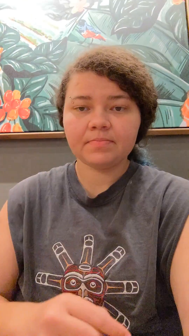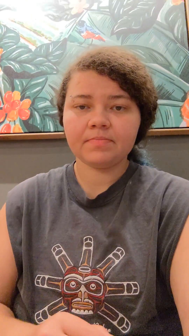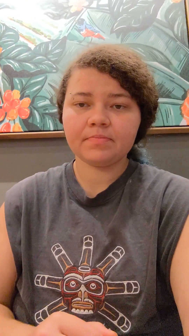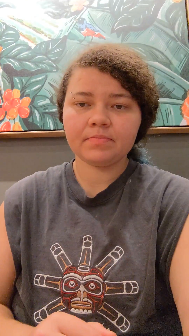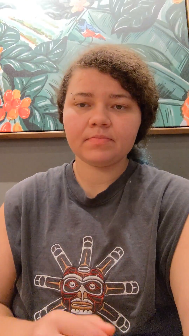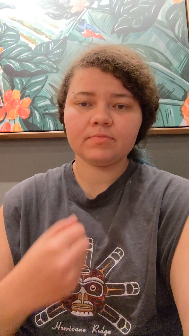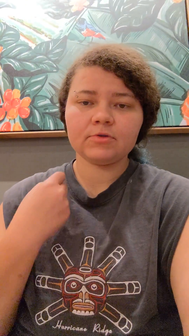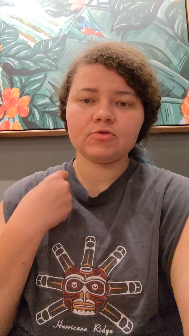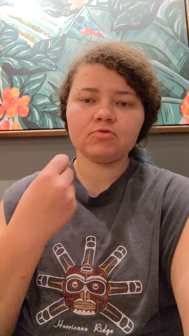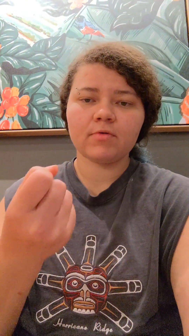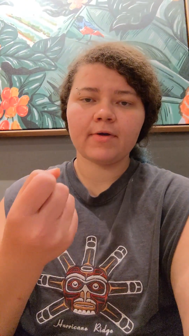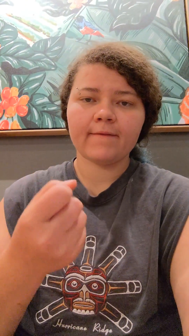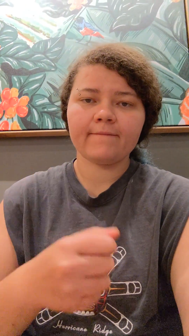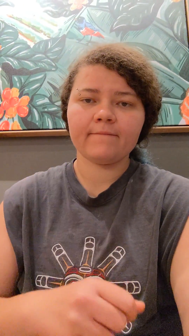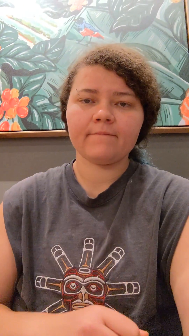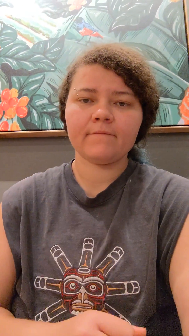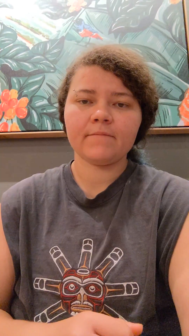drive